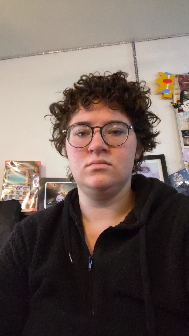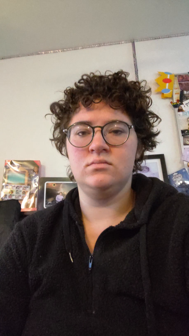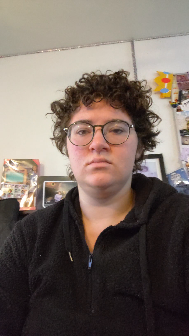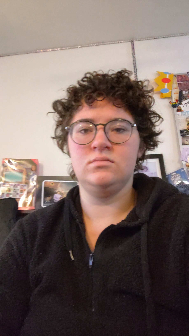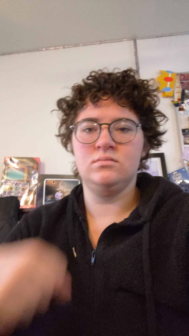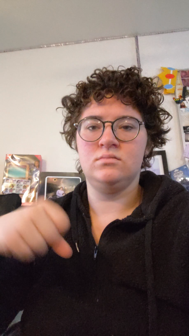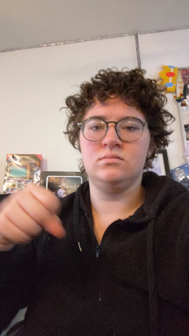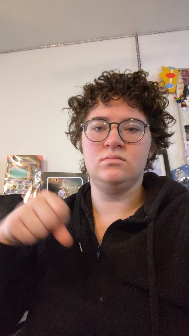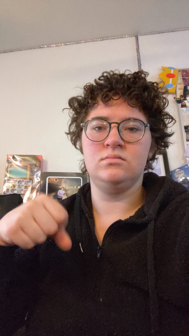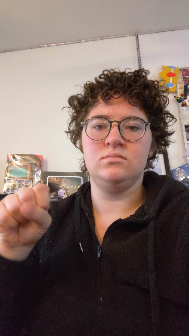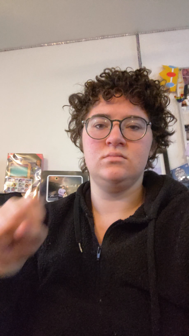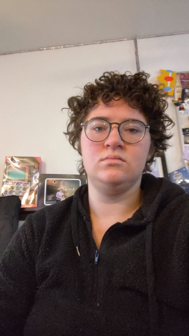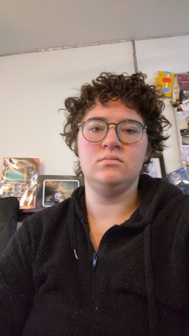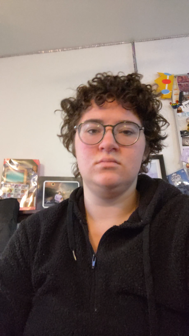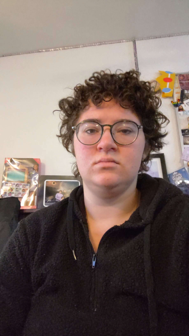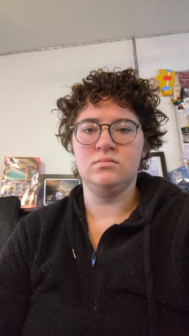motorcycle